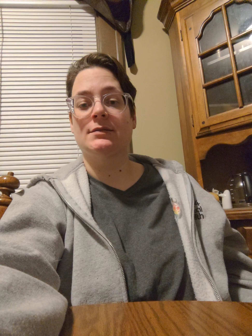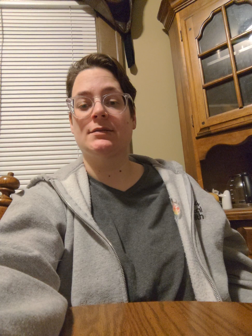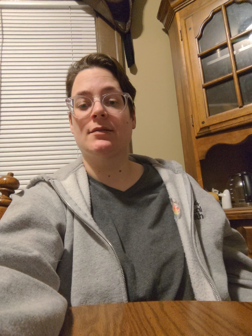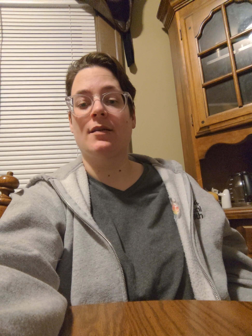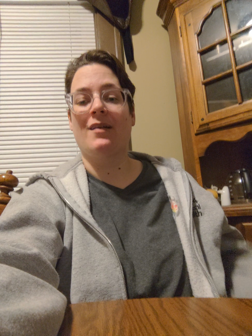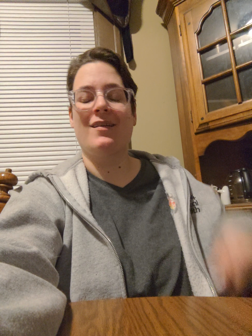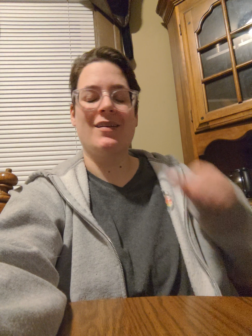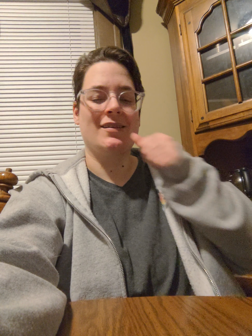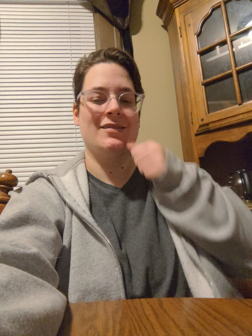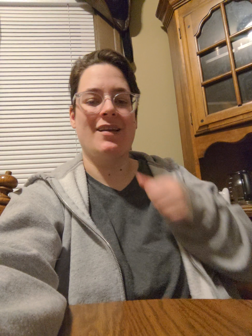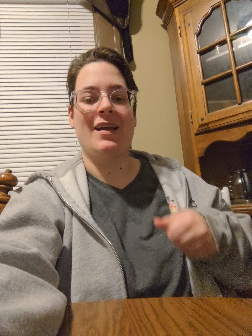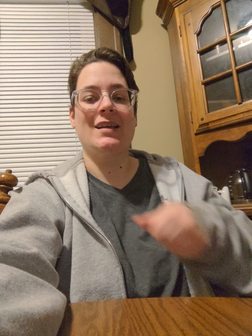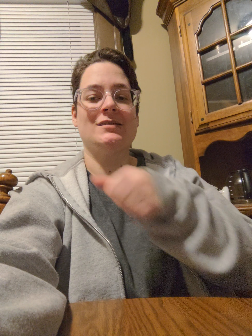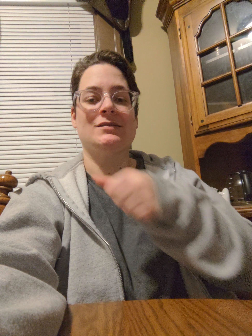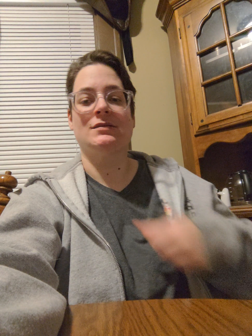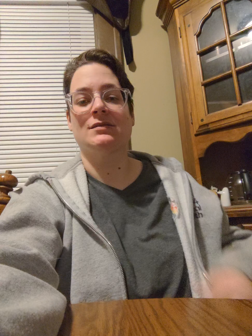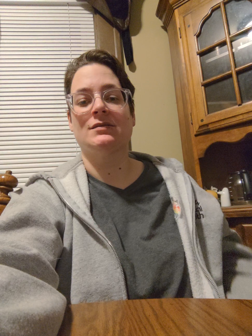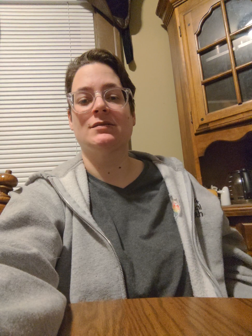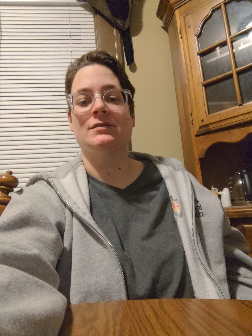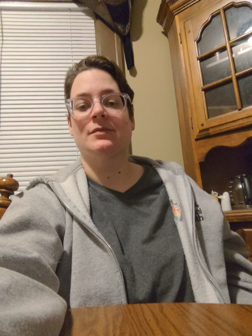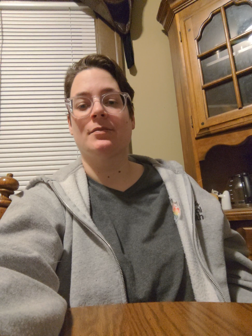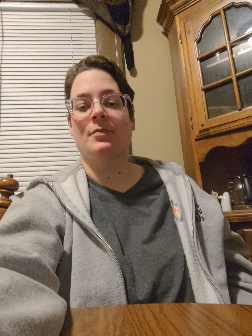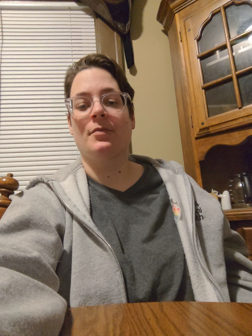hide